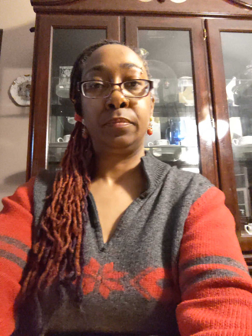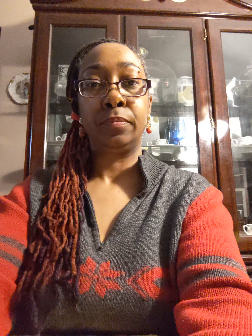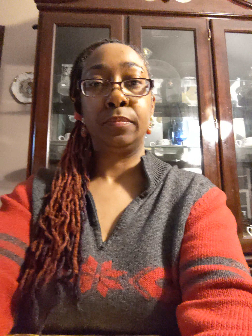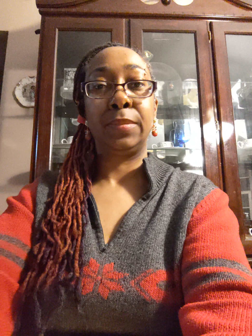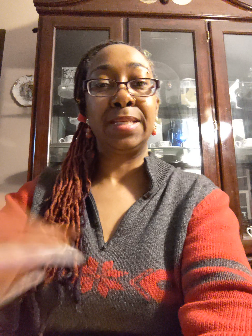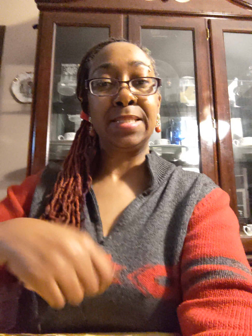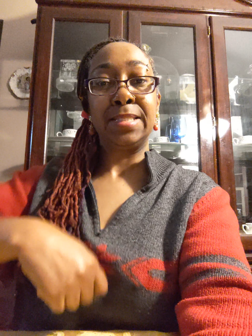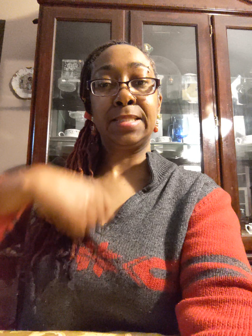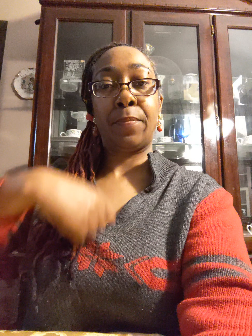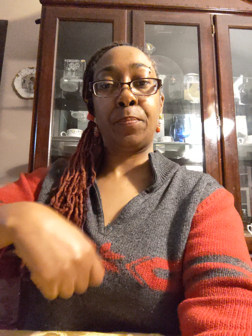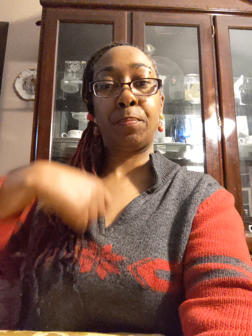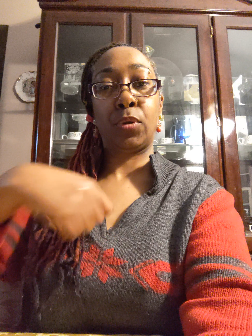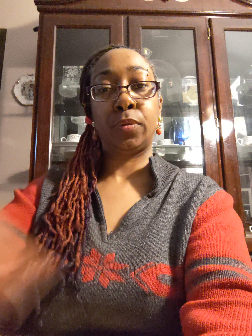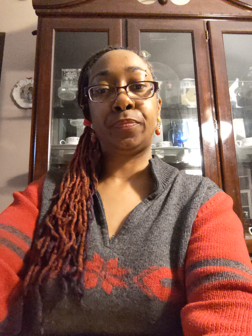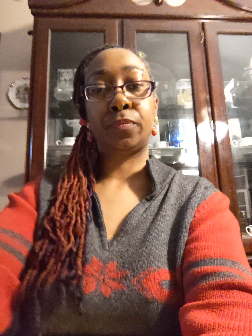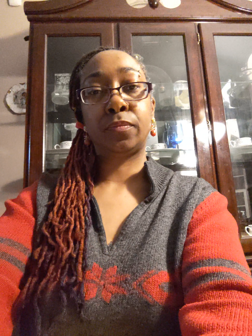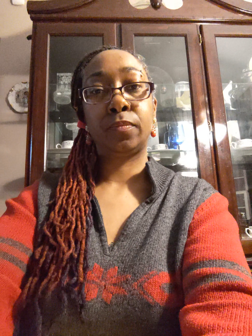zipper